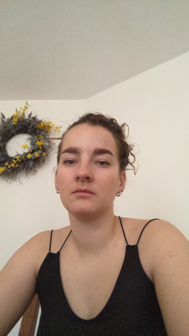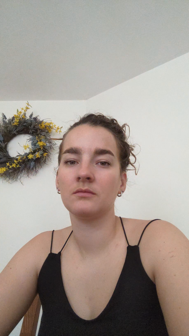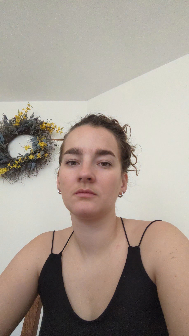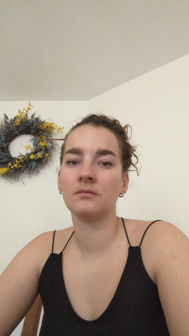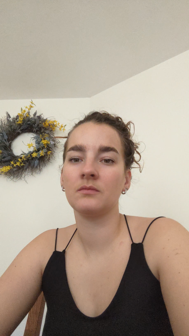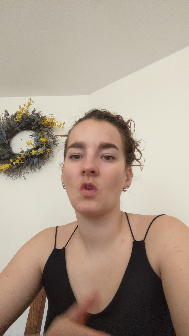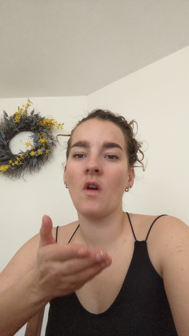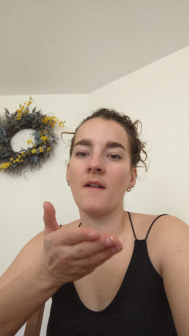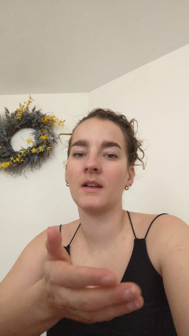oven